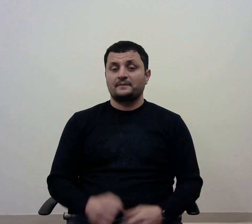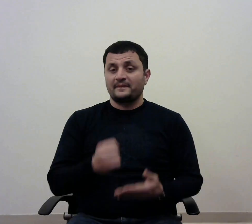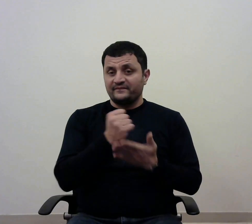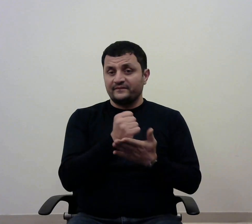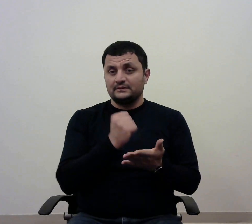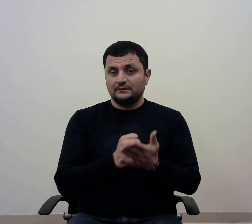viza